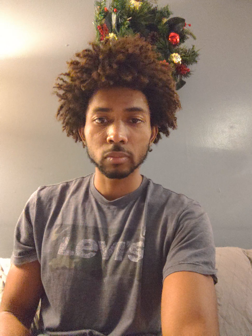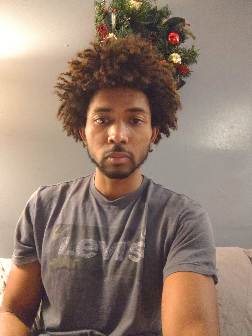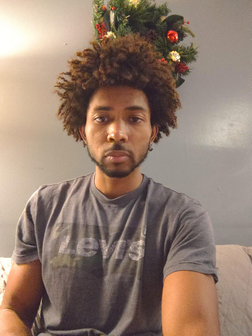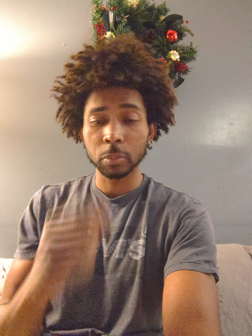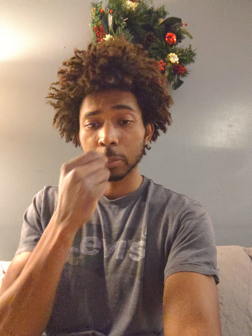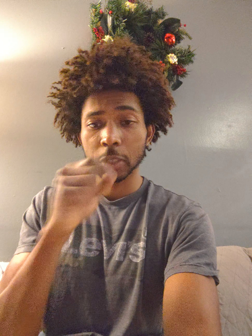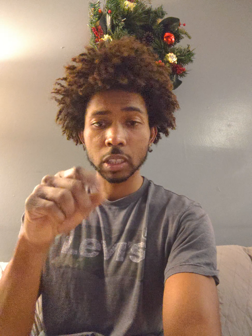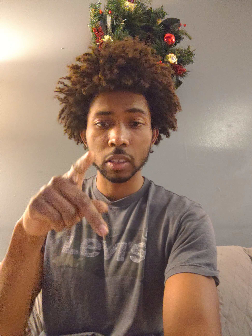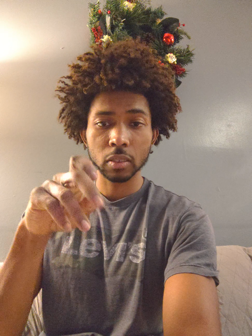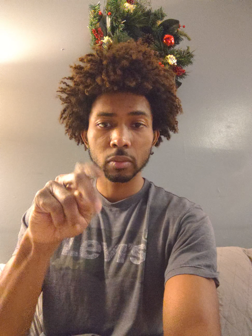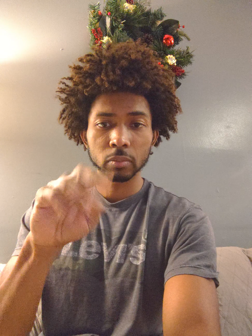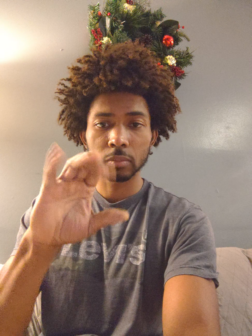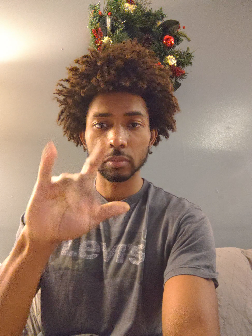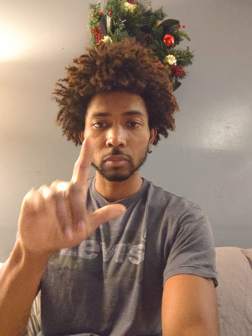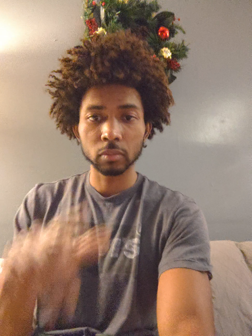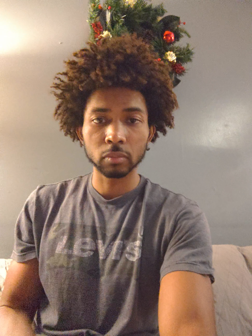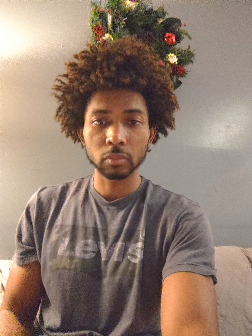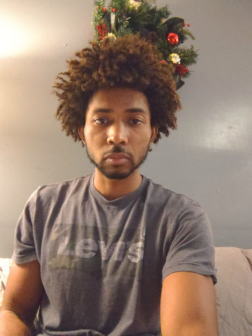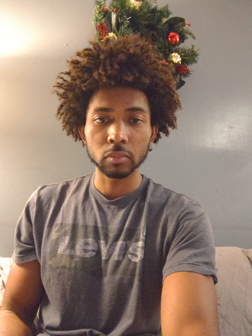pencil